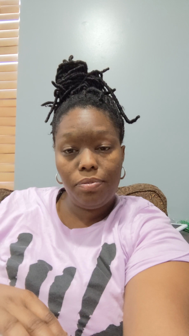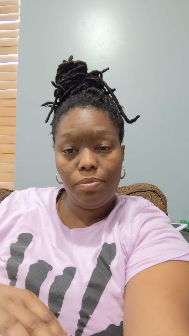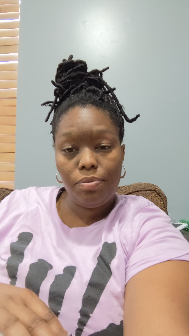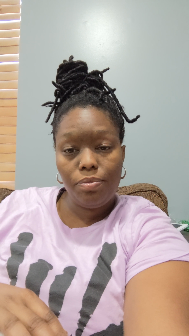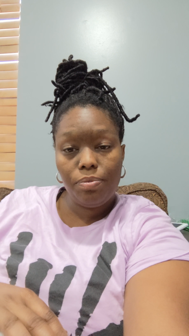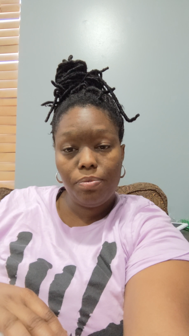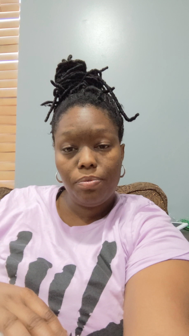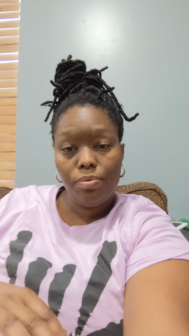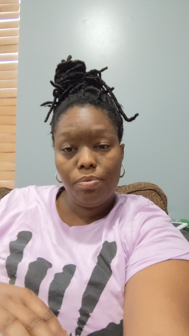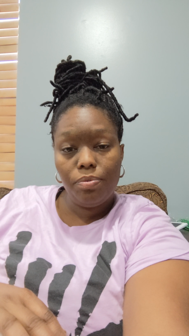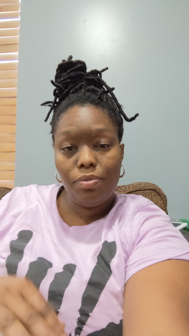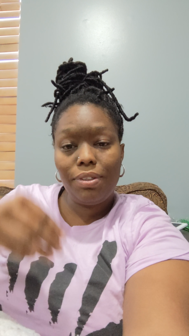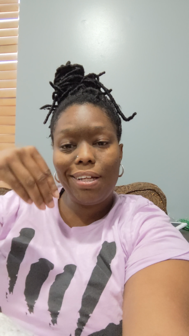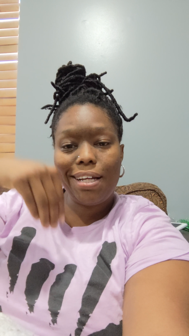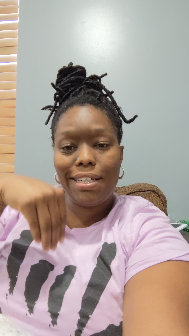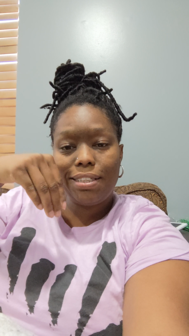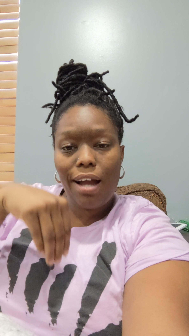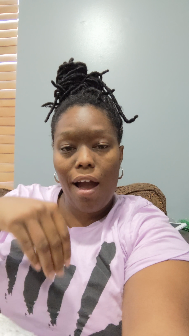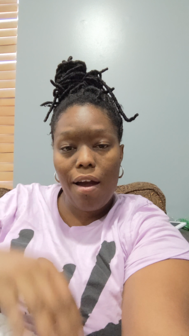inside